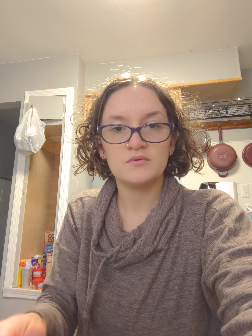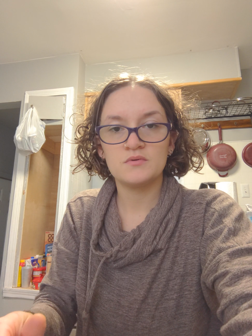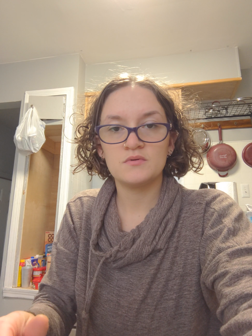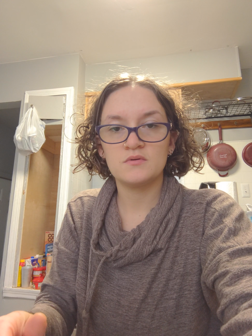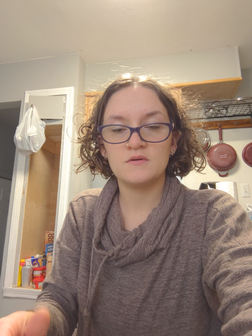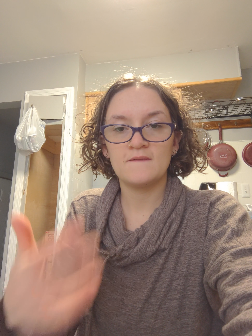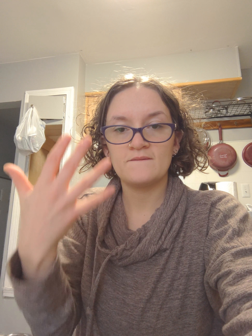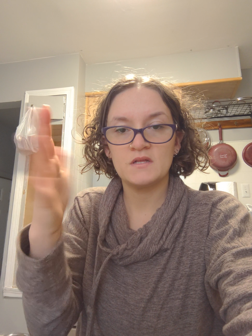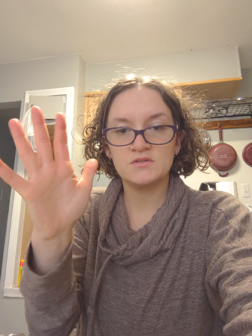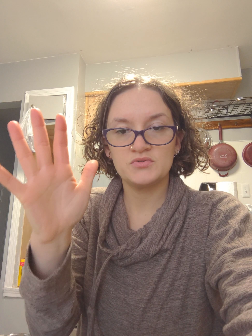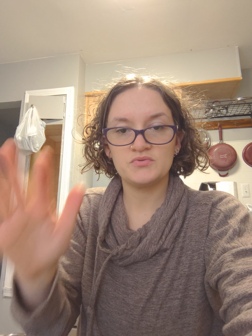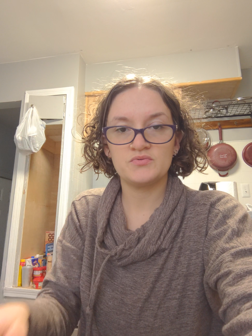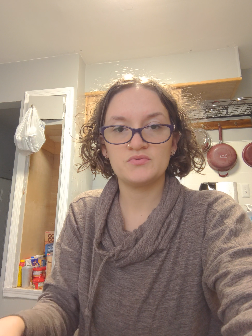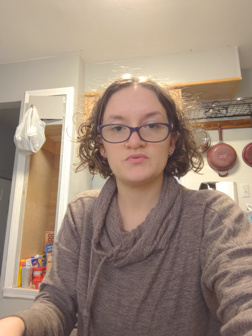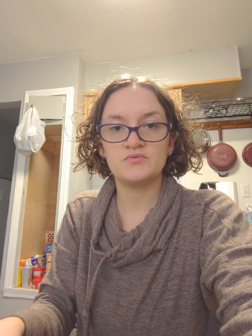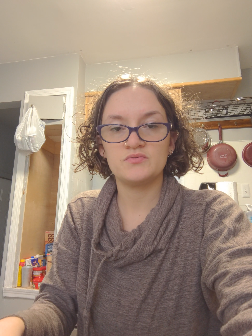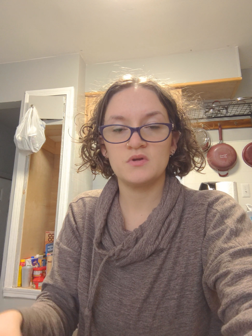finish